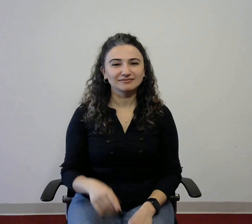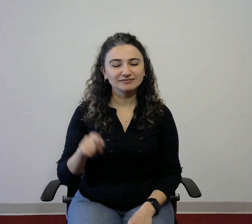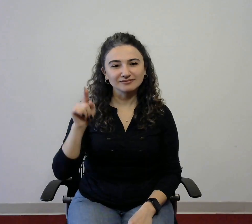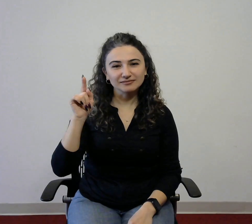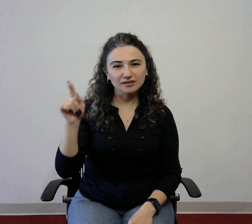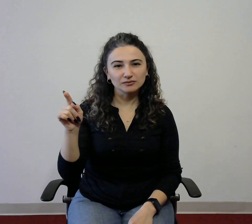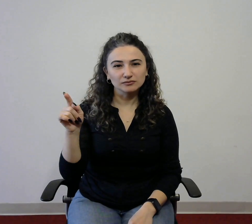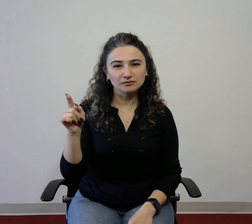O